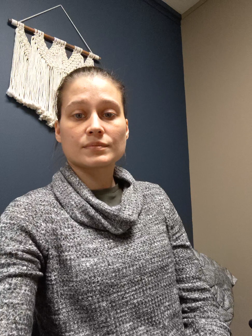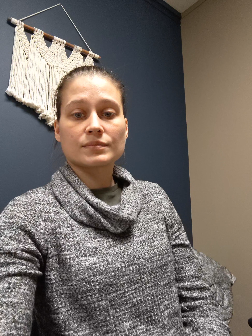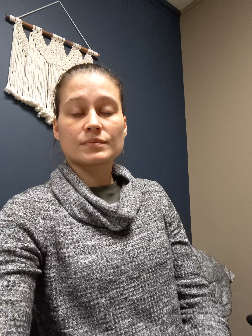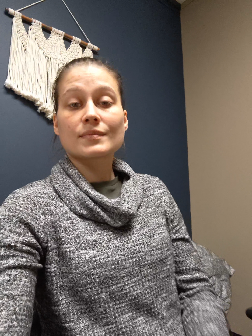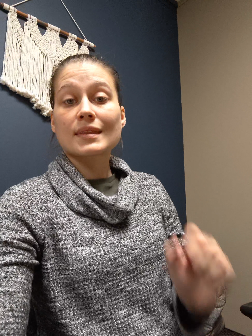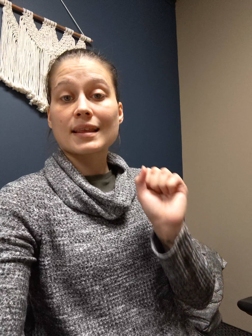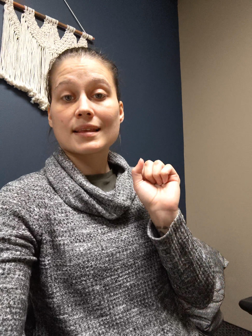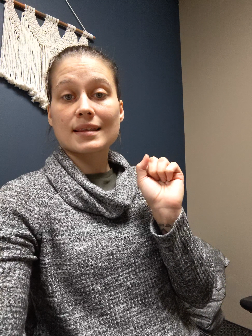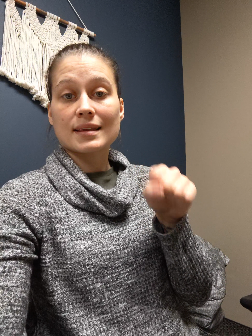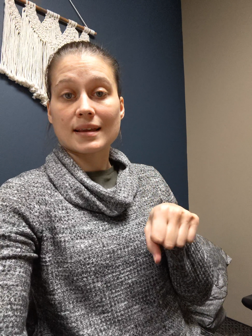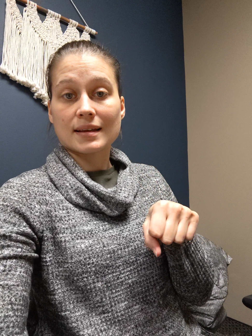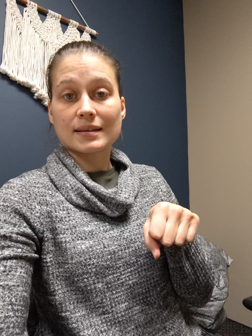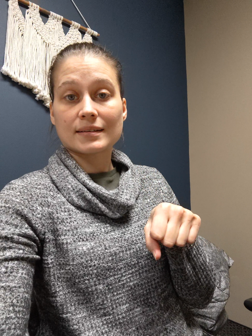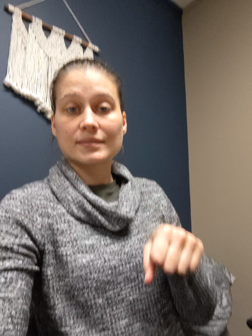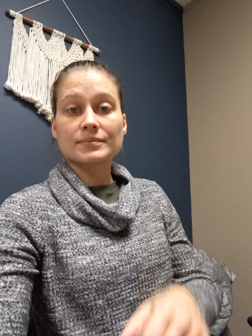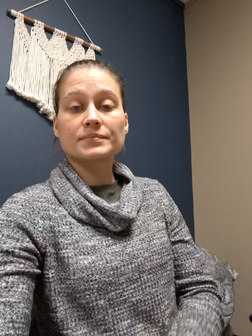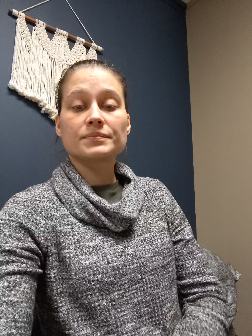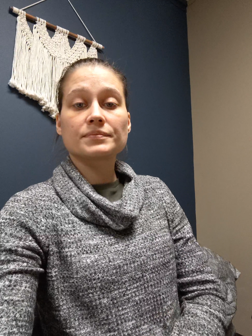can